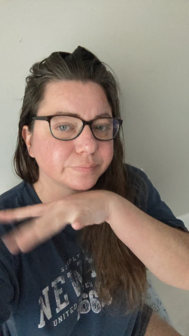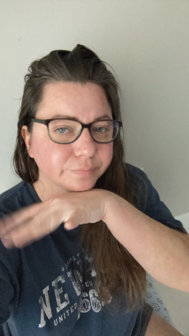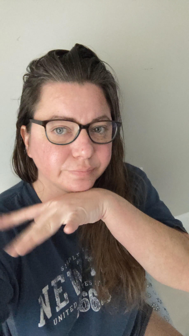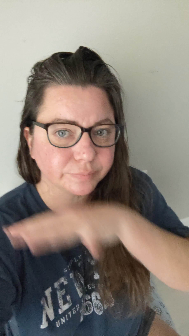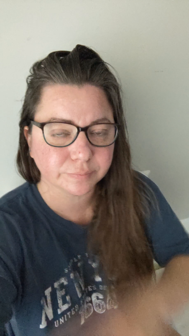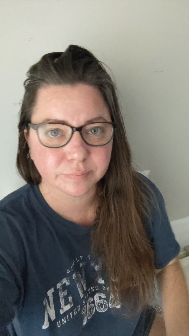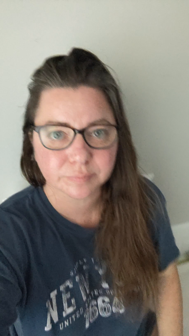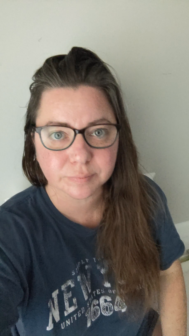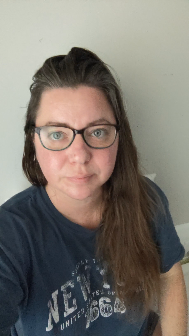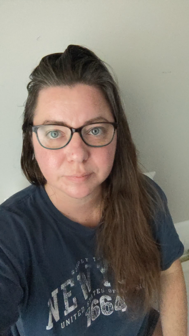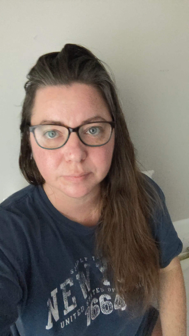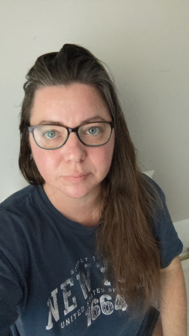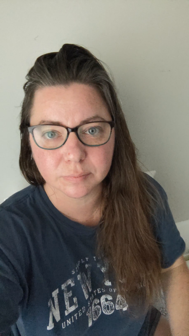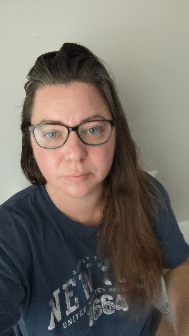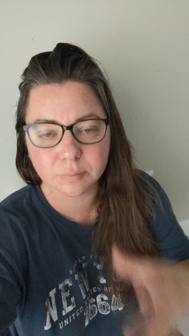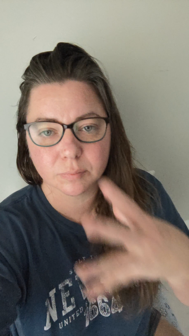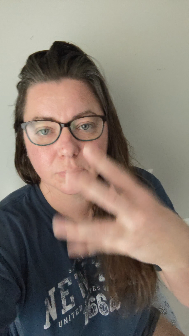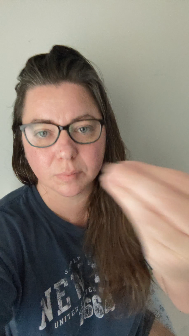got to